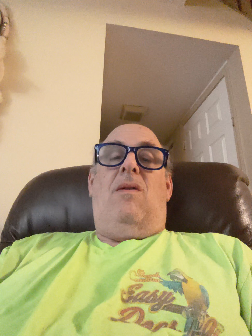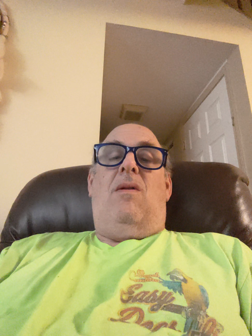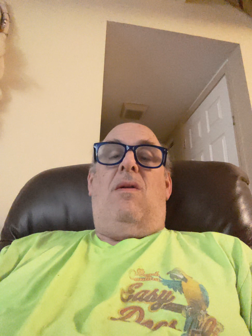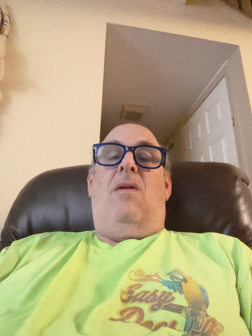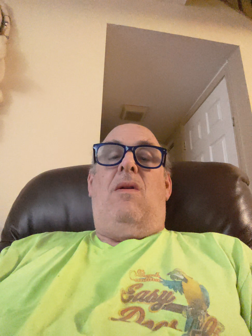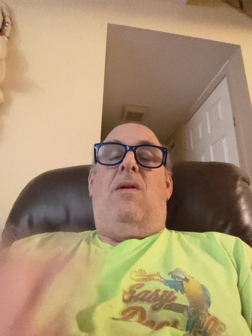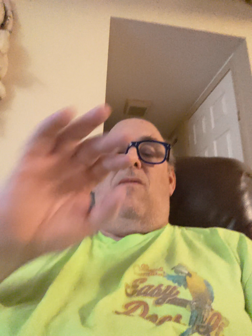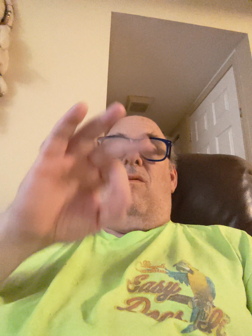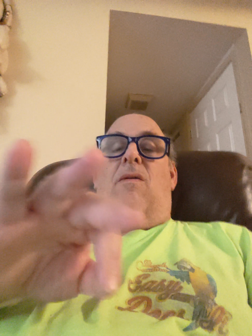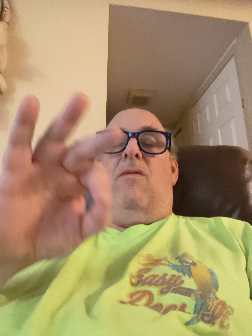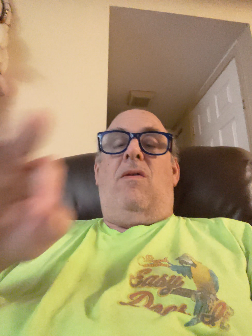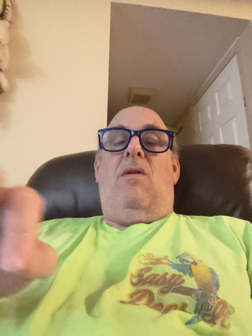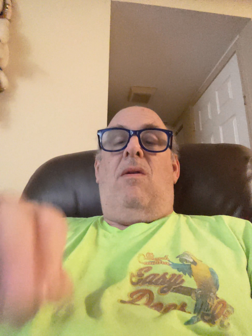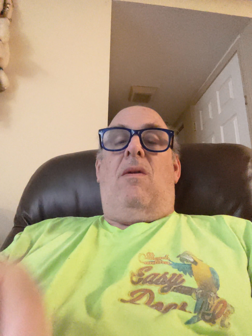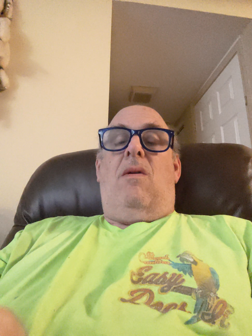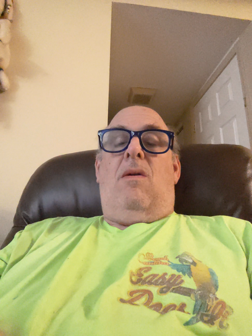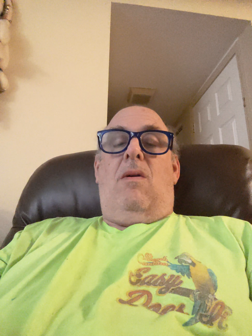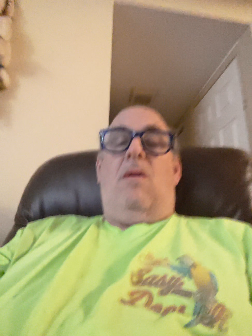french fries